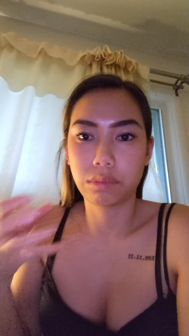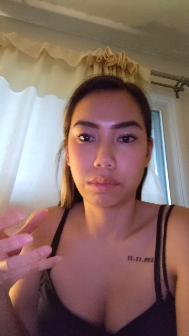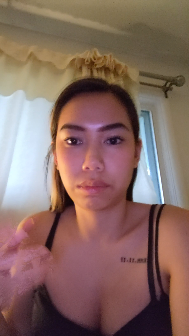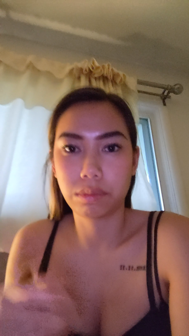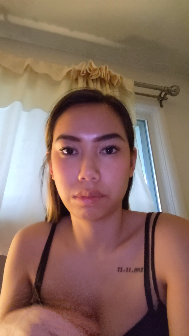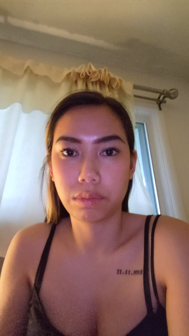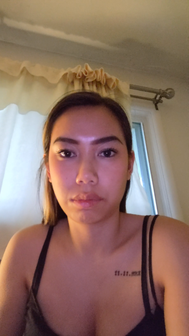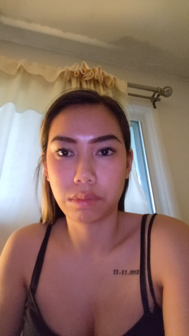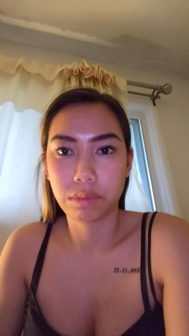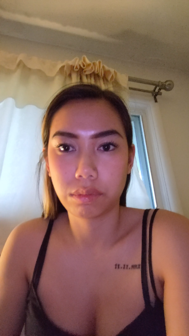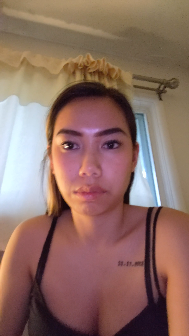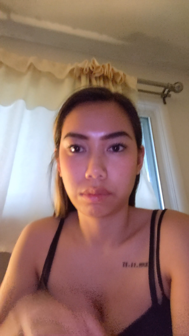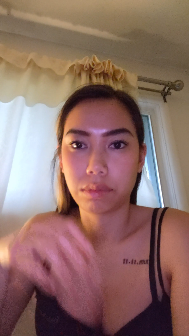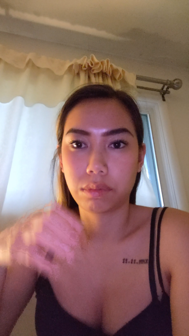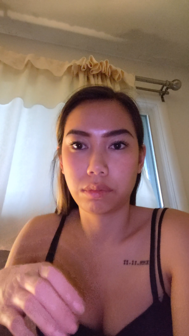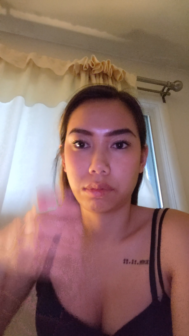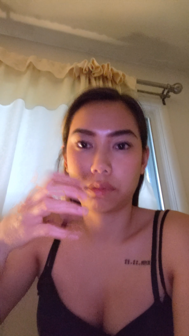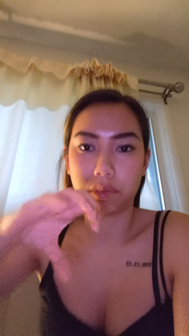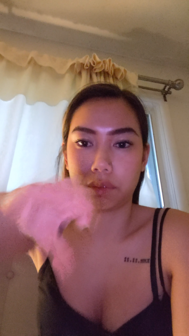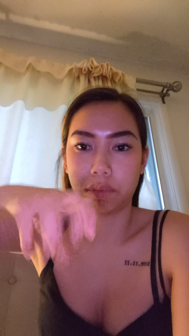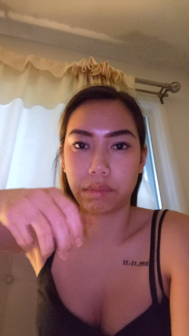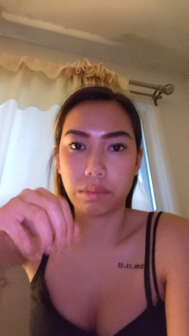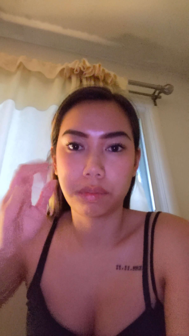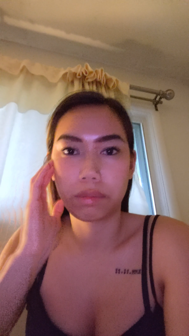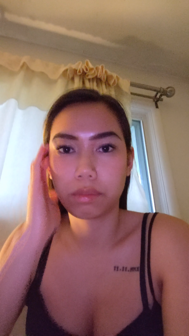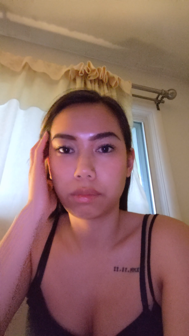jar